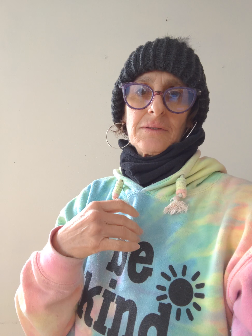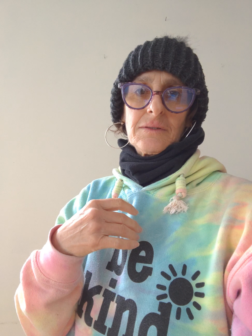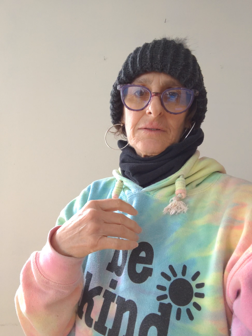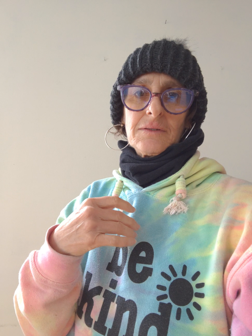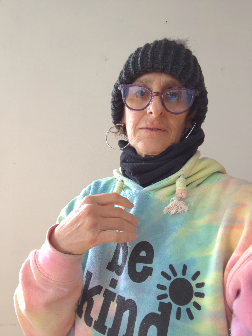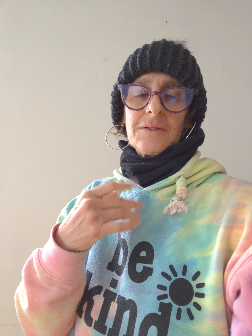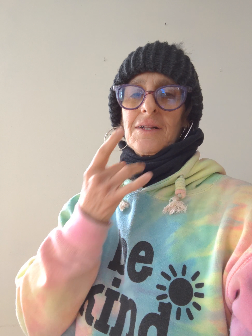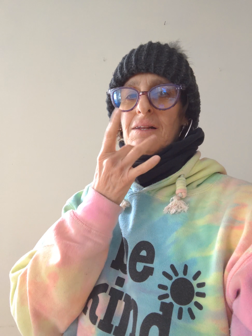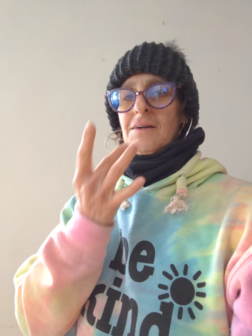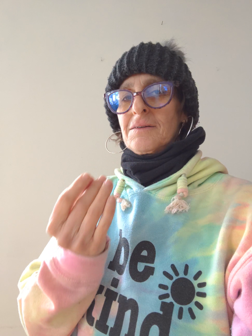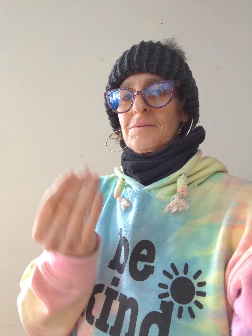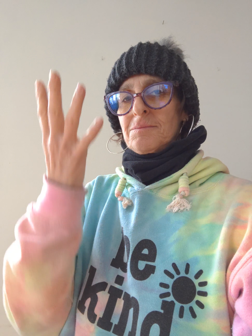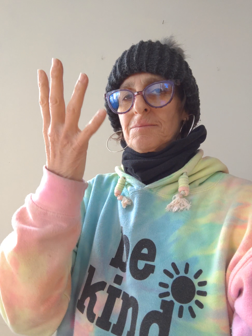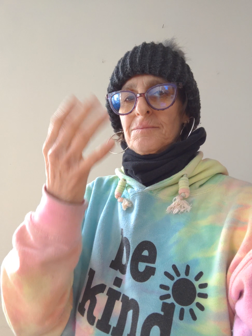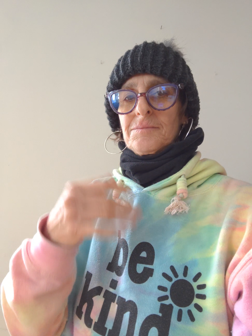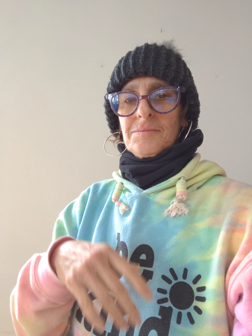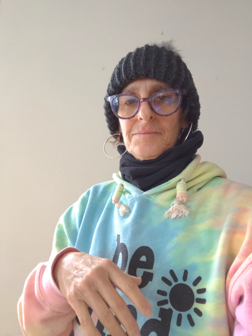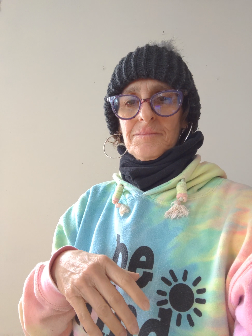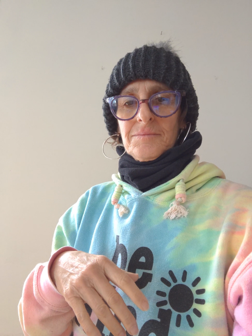lamp